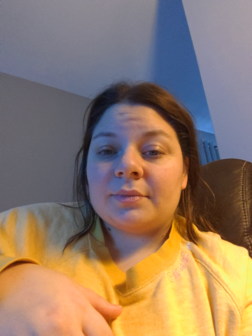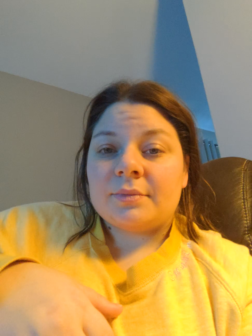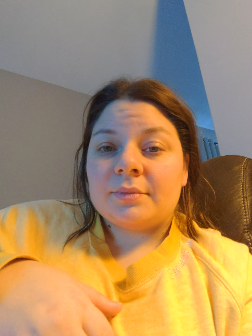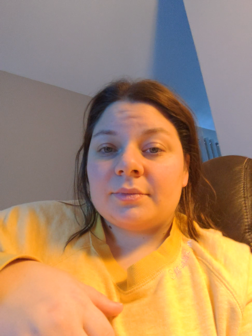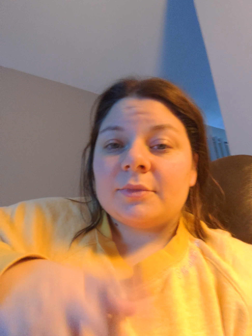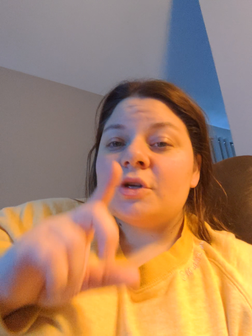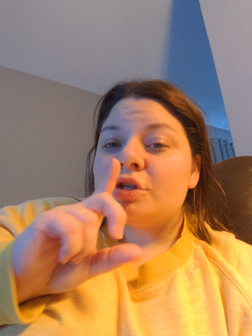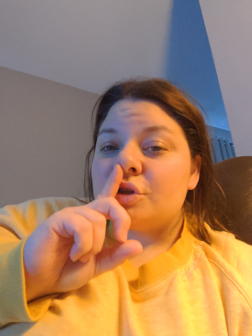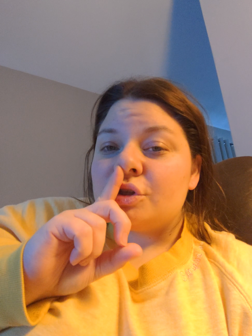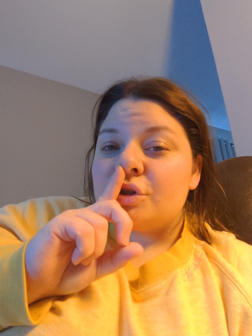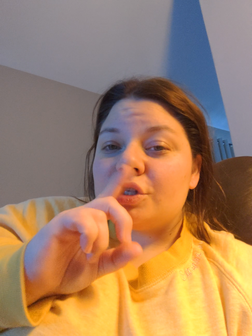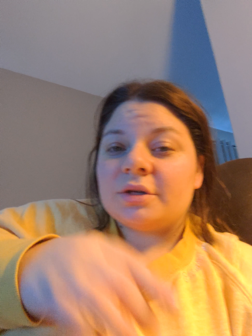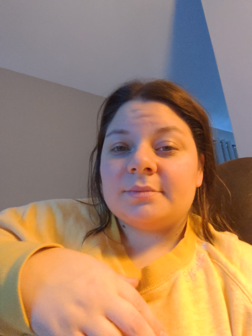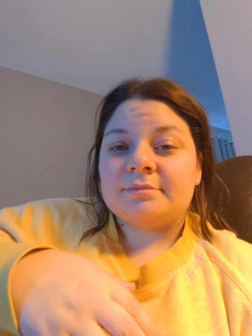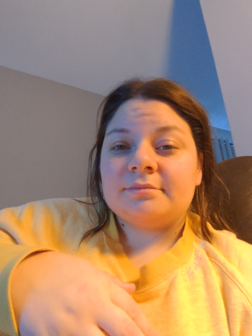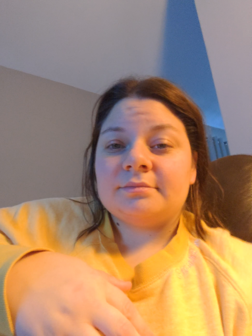shhh